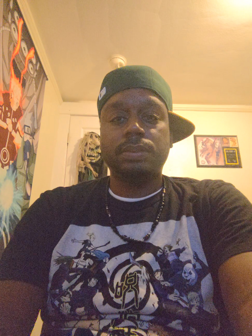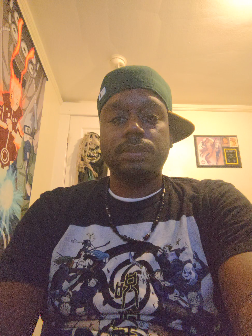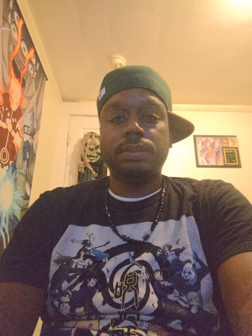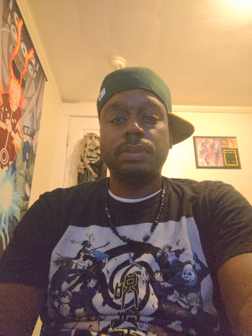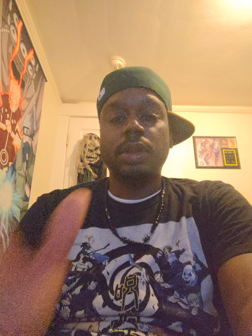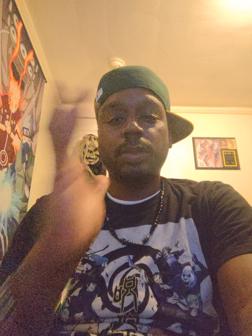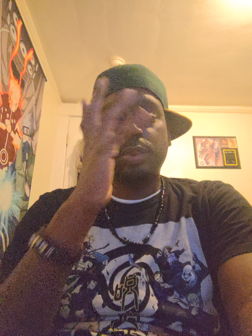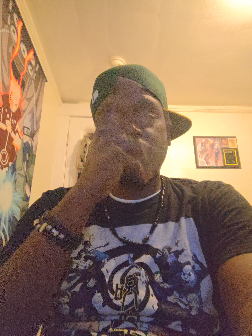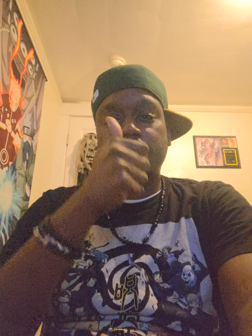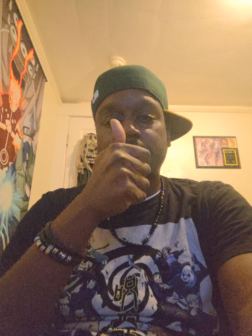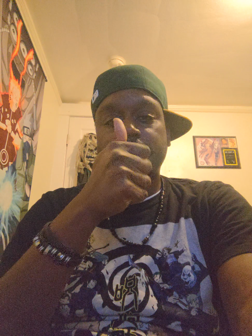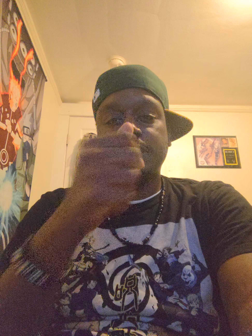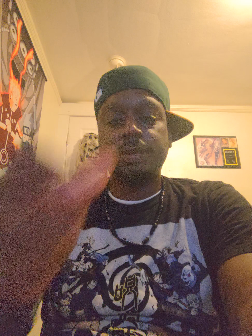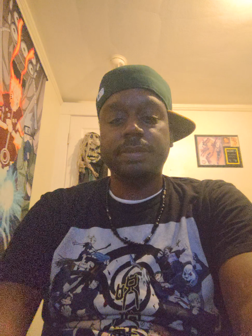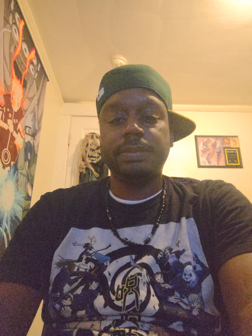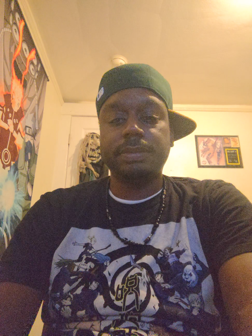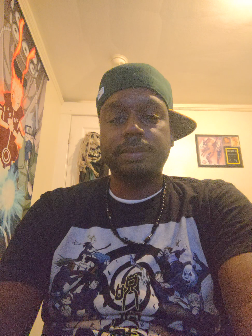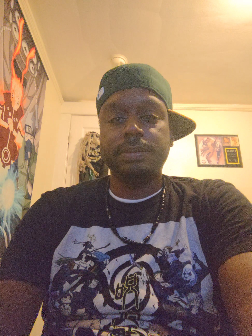pretty